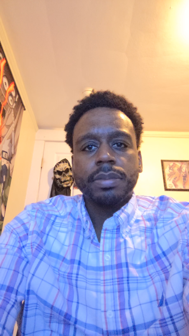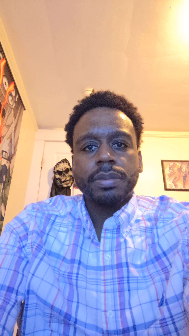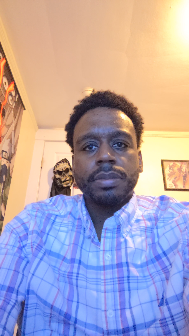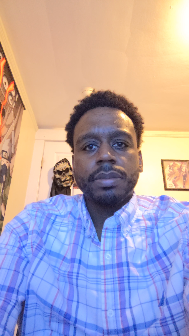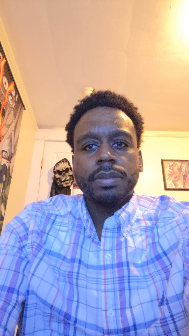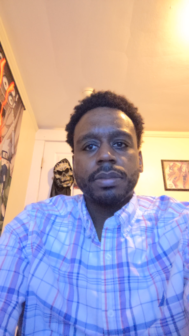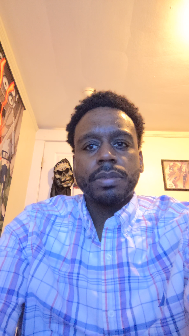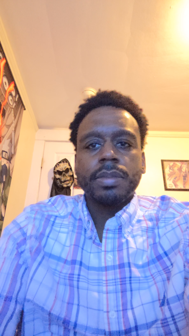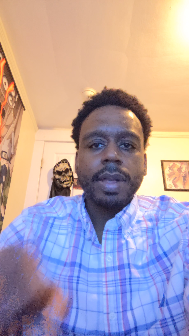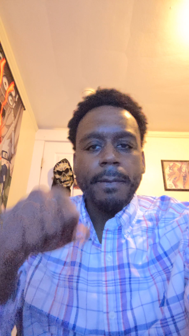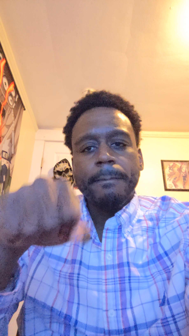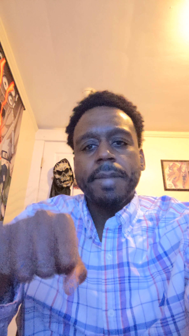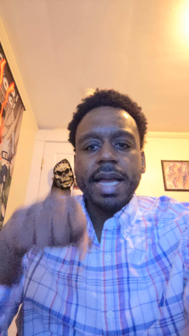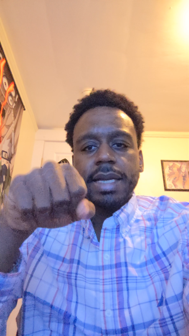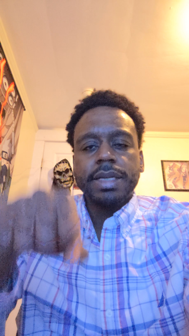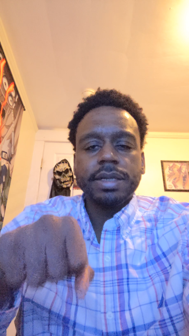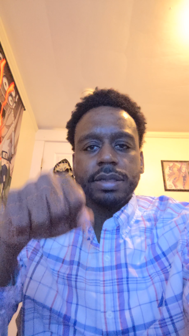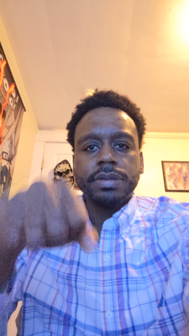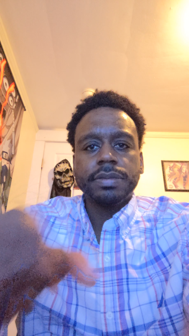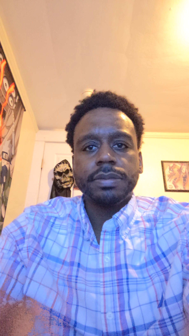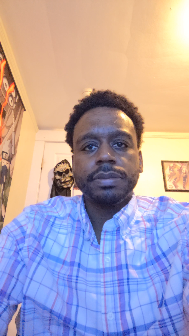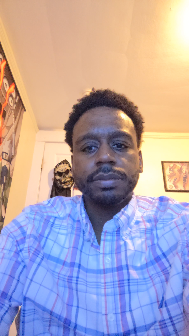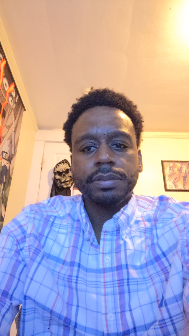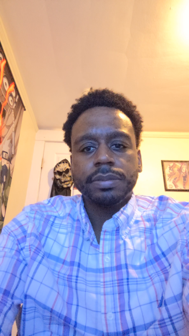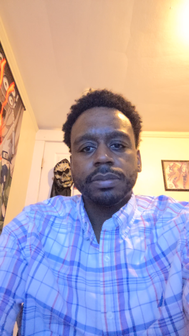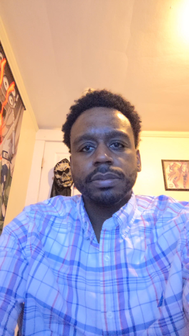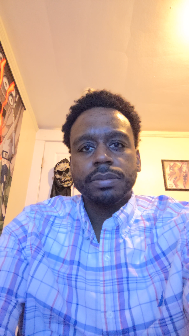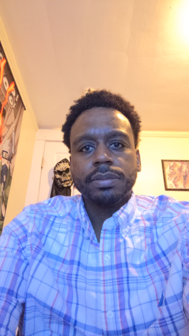bicycle